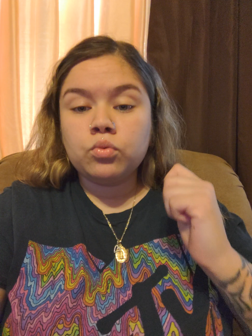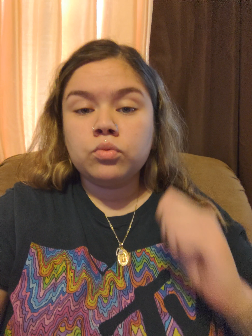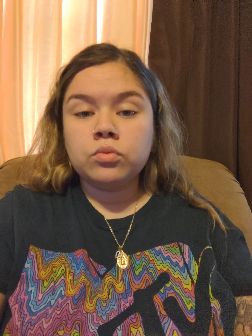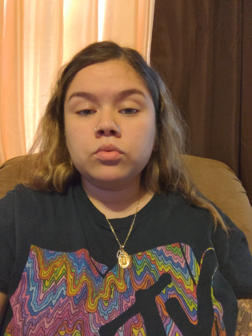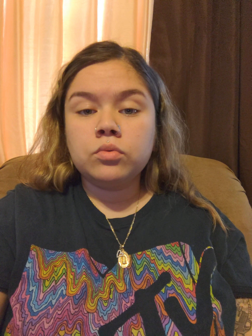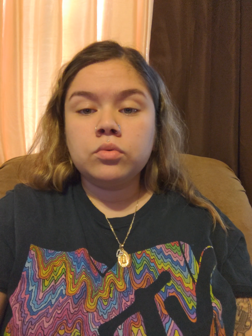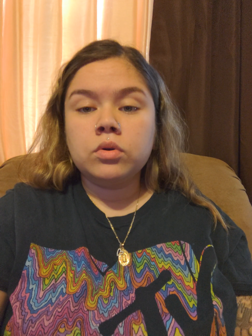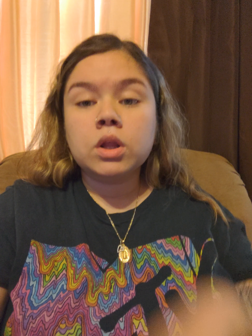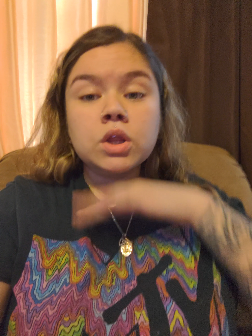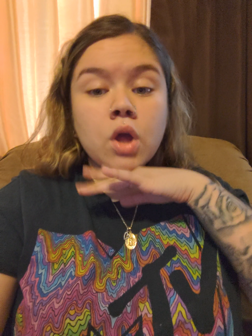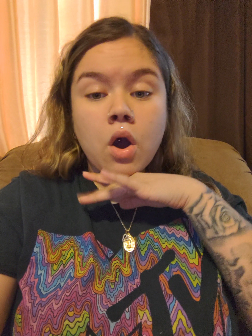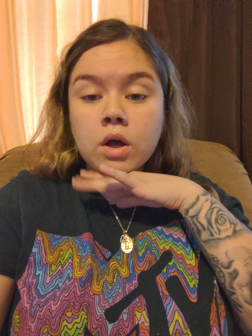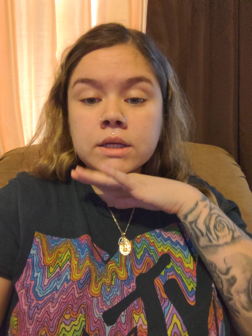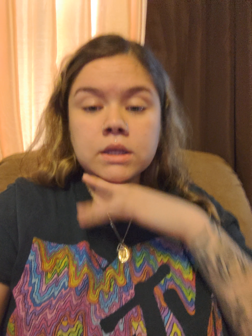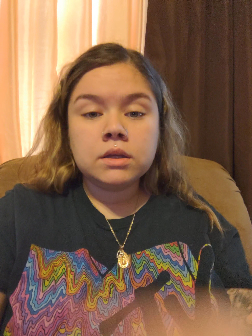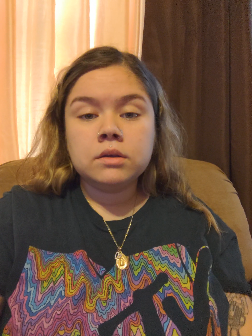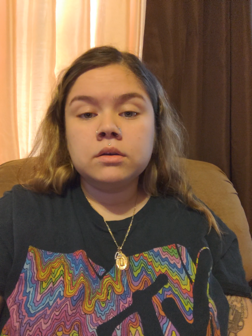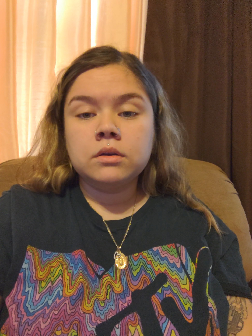naughty